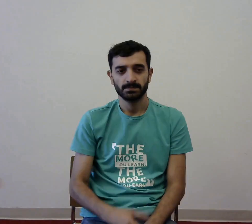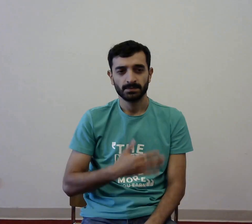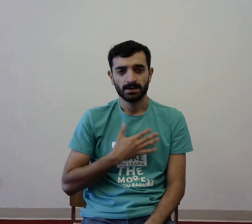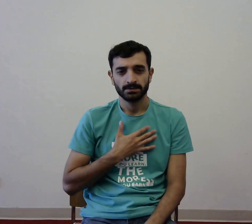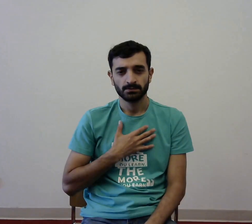mən